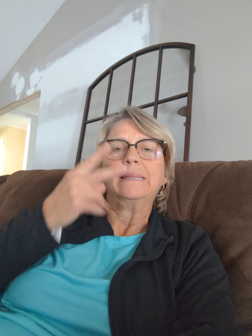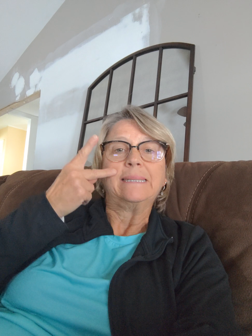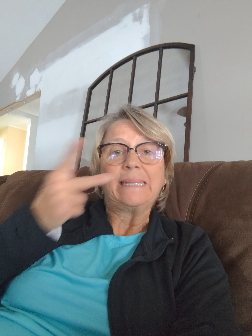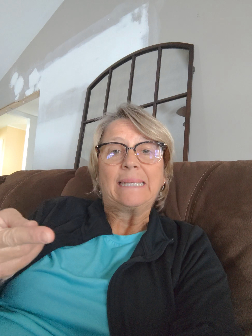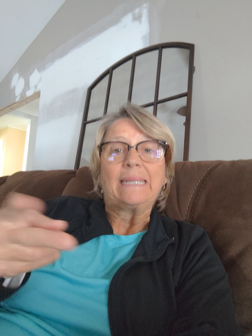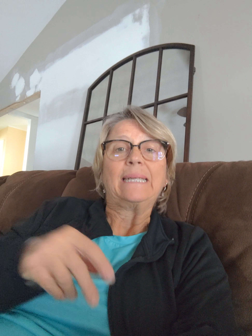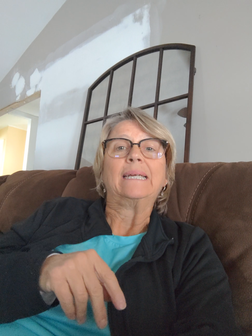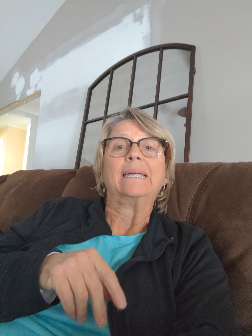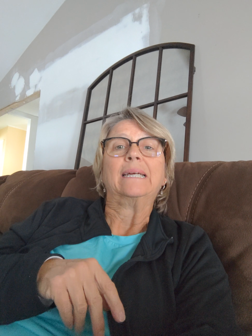see